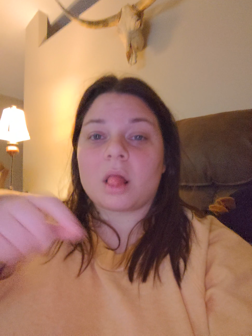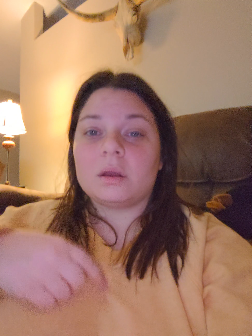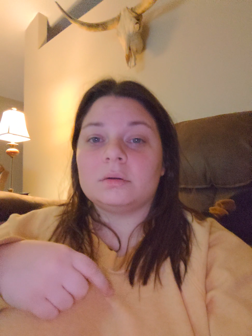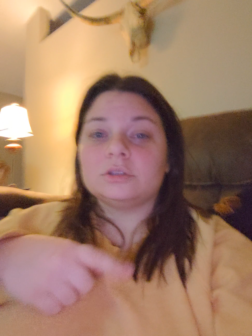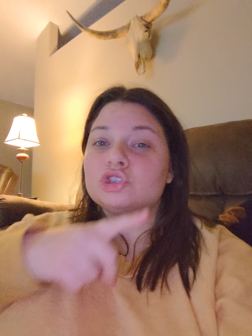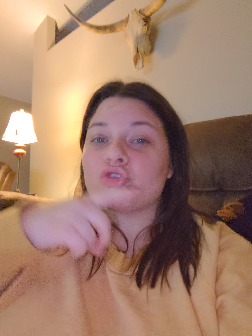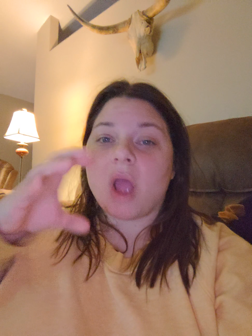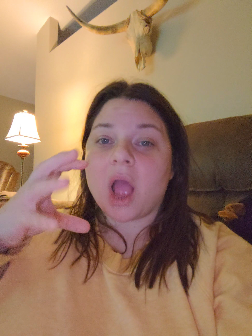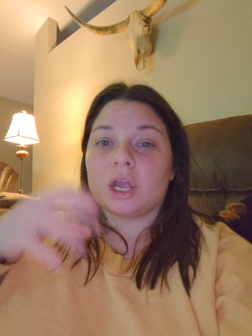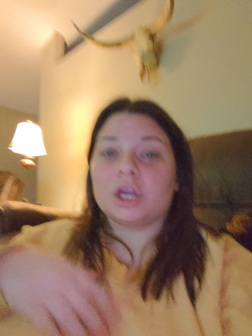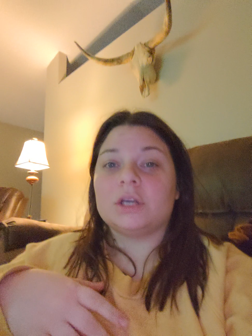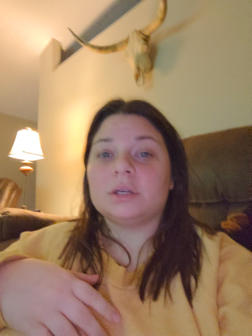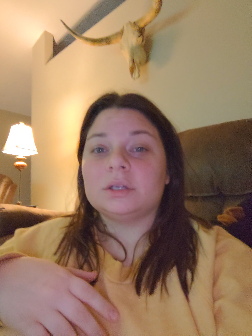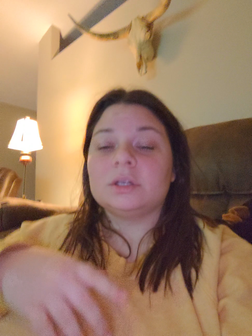dryer